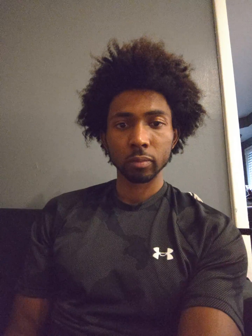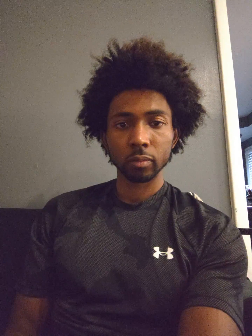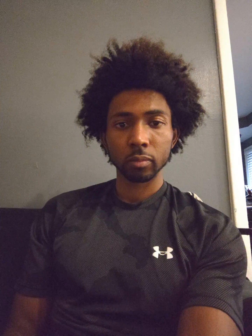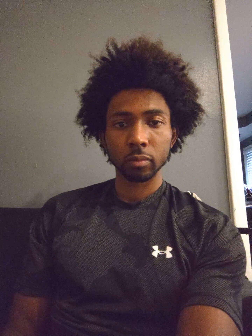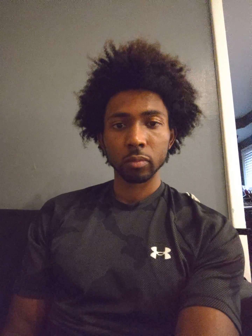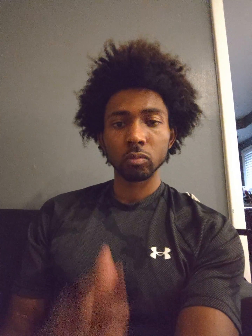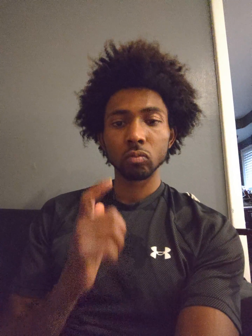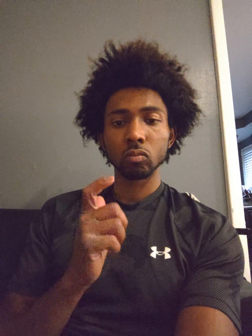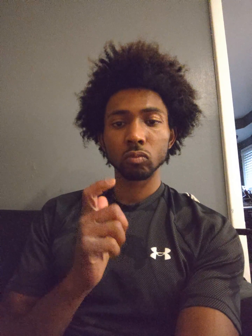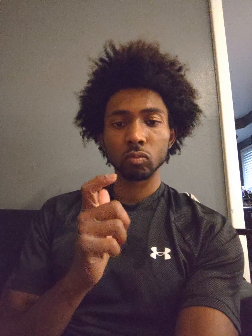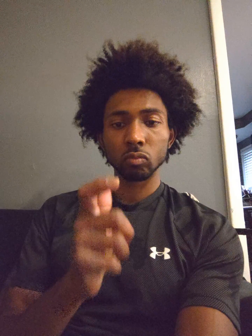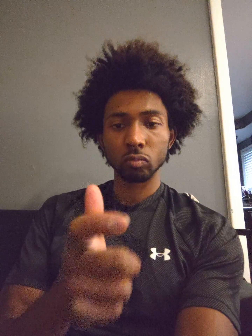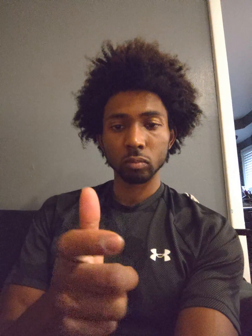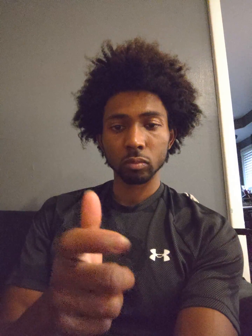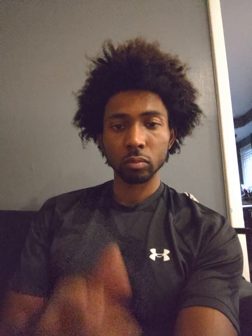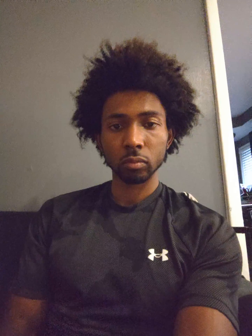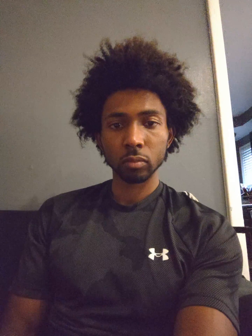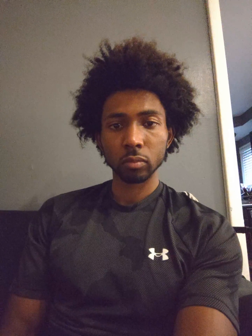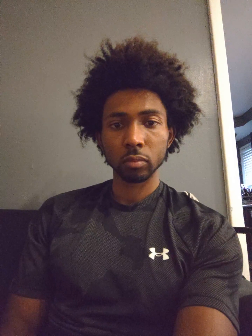run